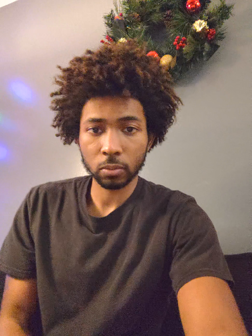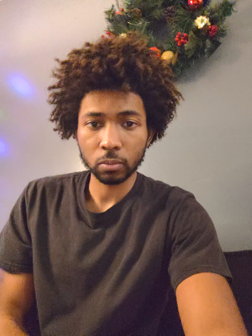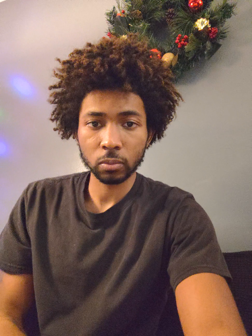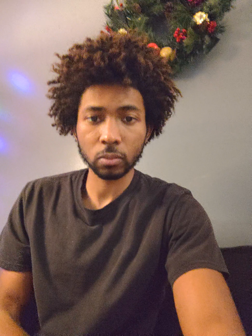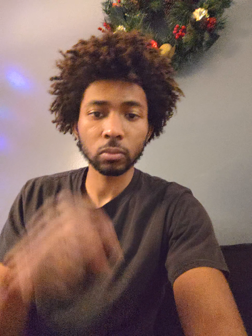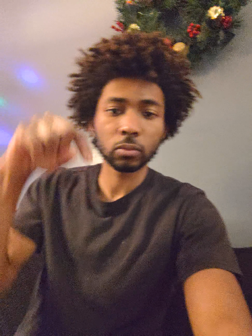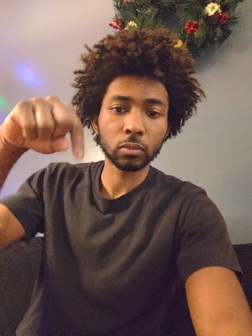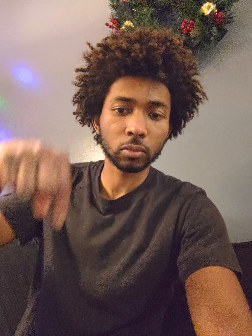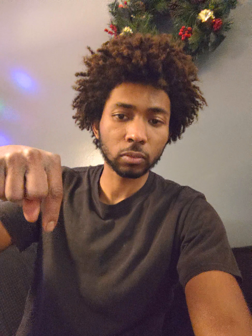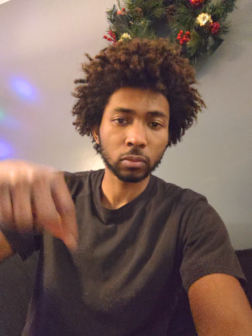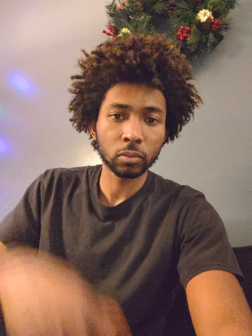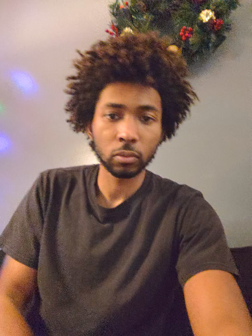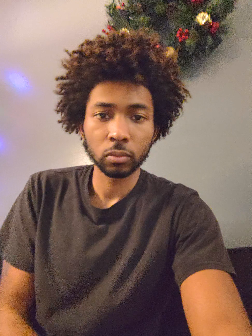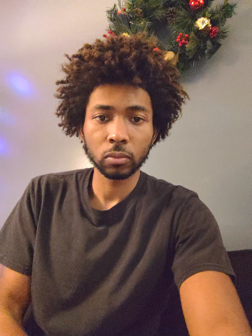down